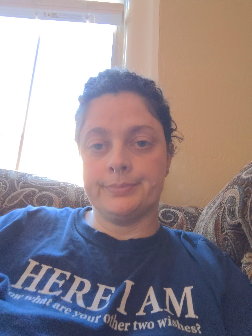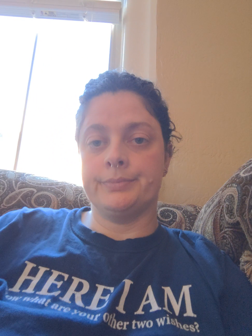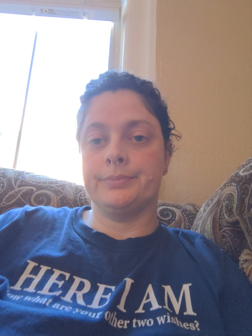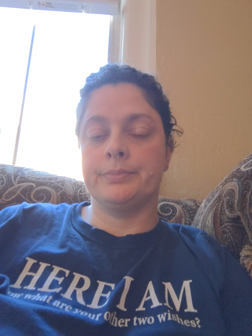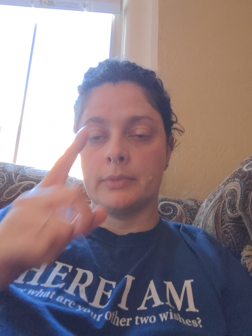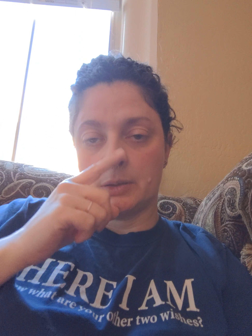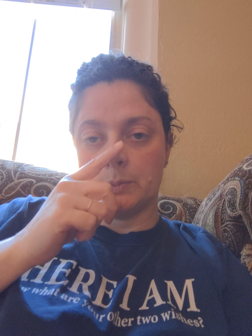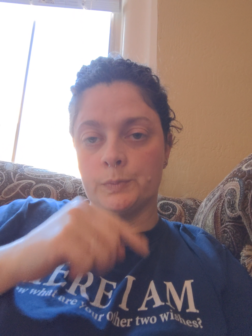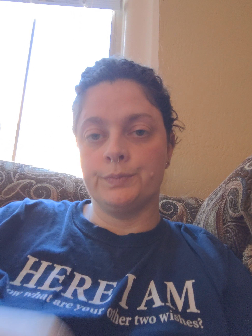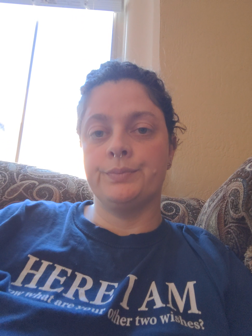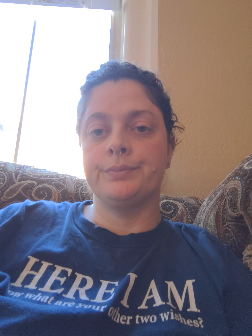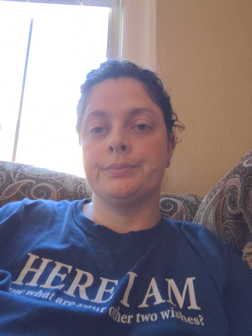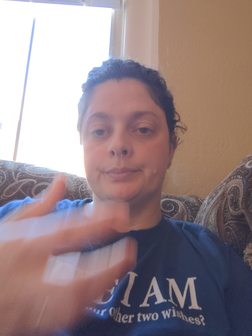mouse